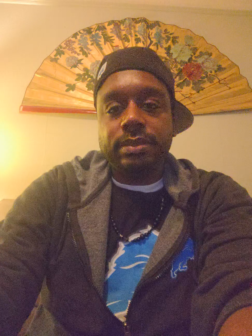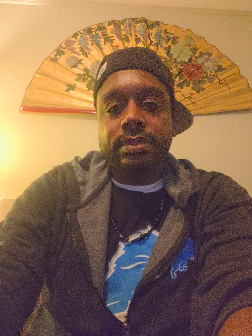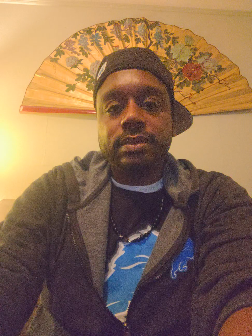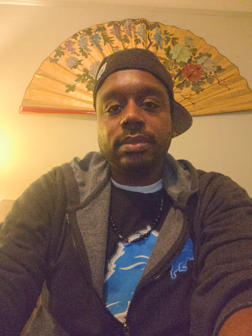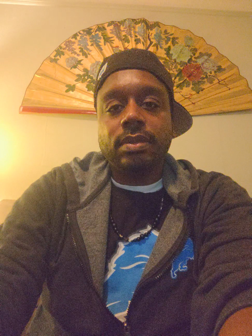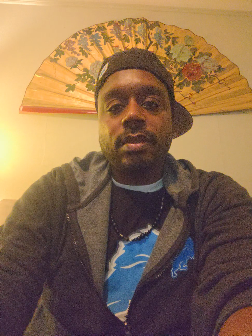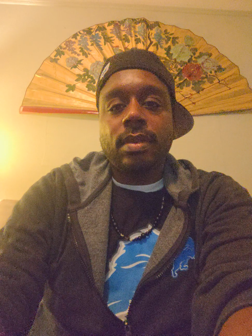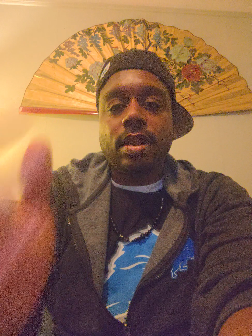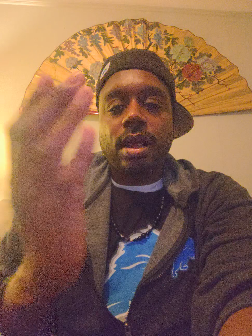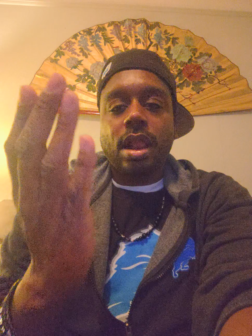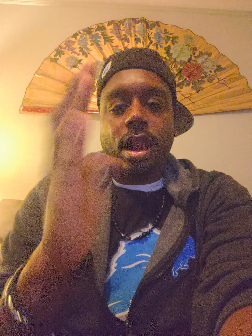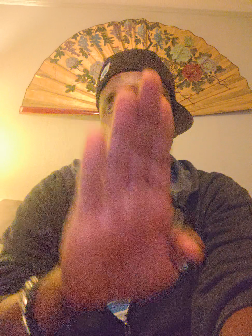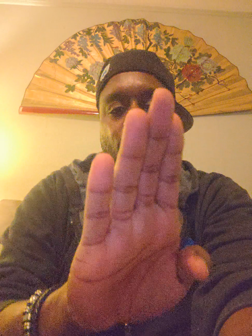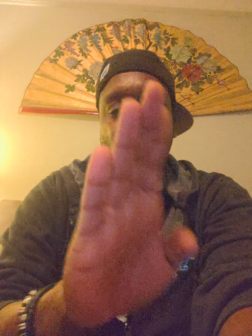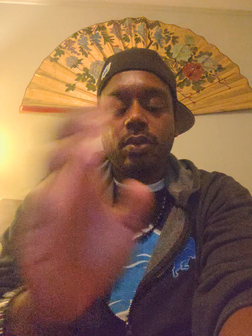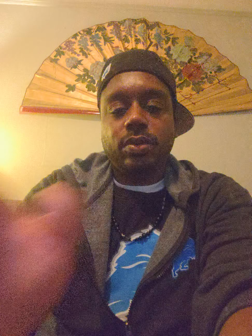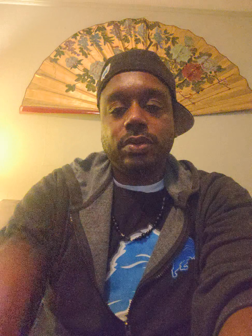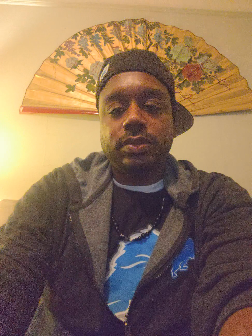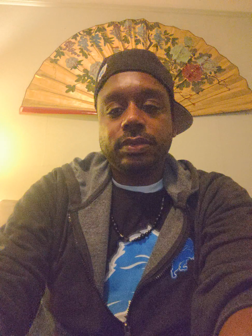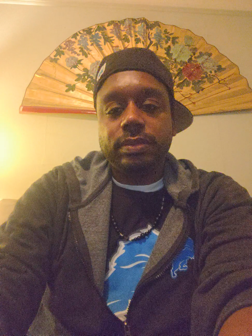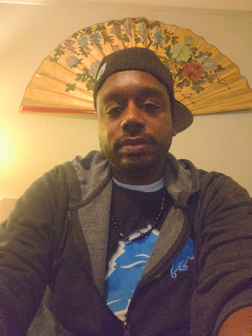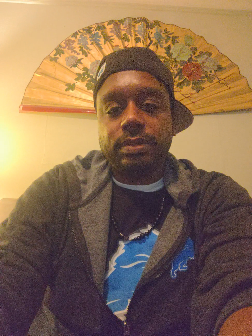close